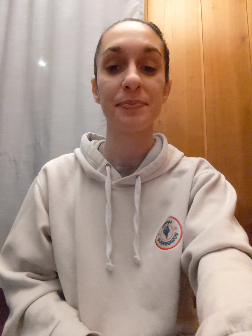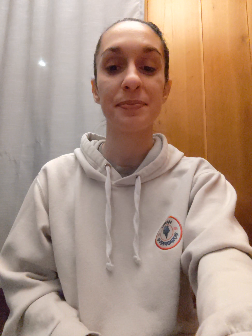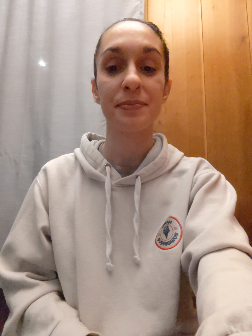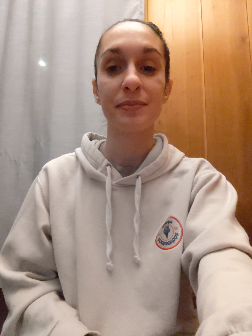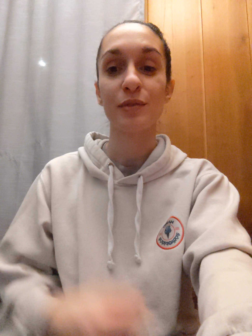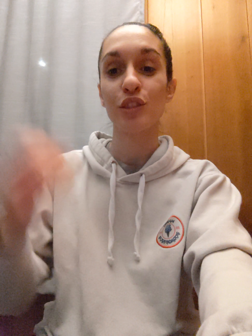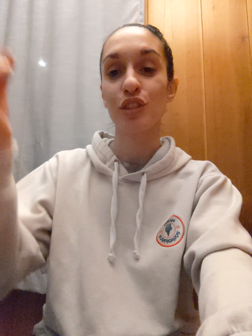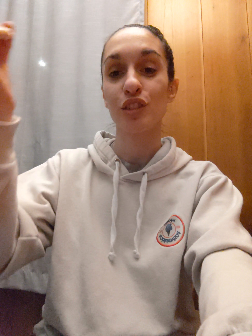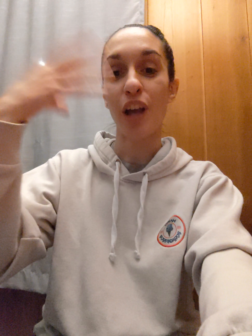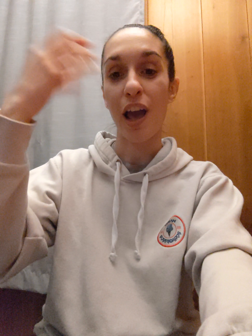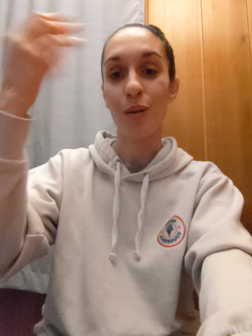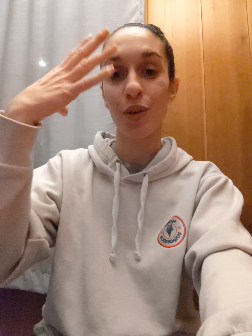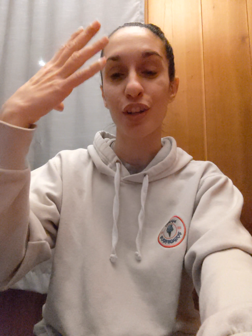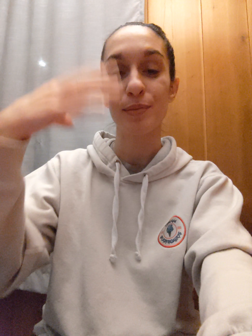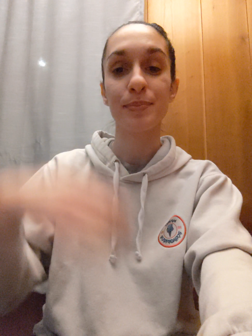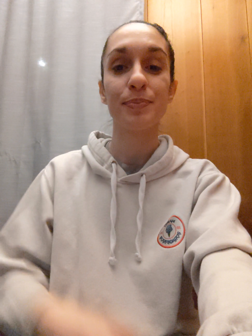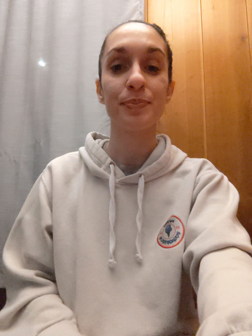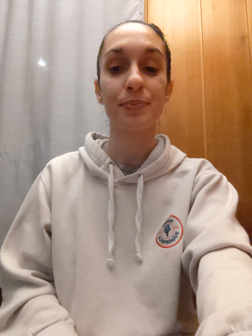shower